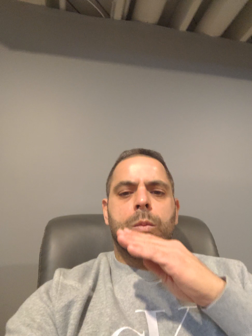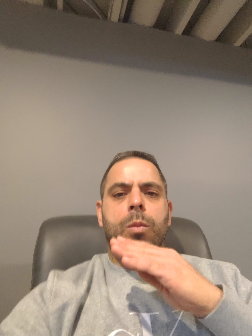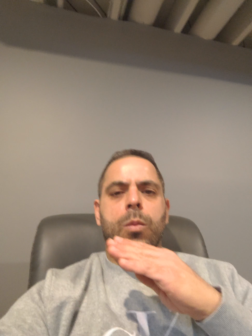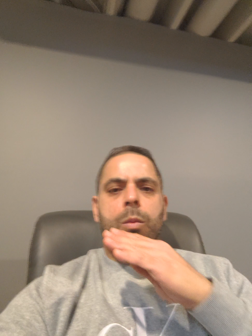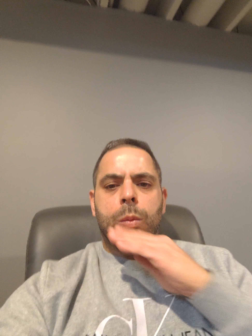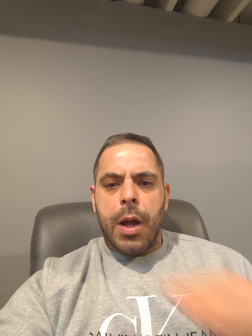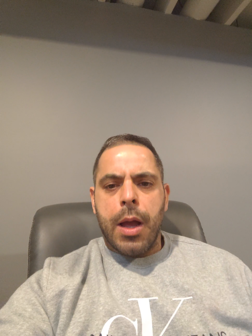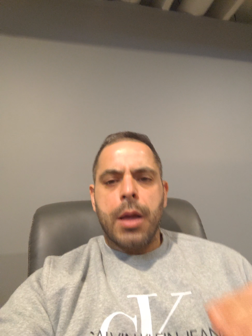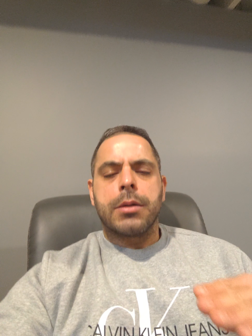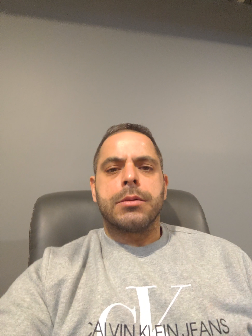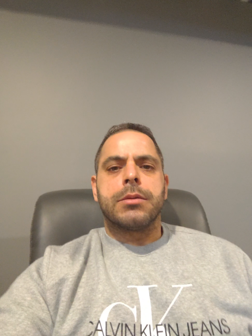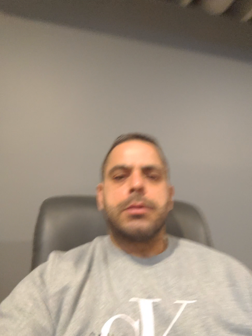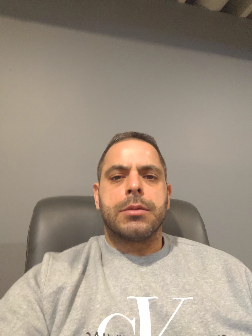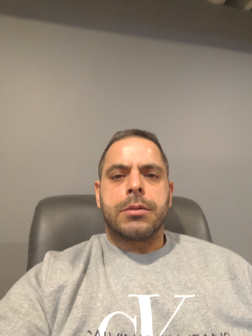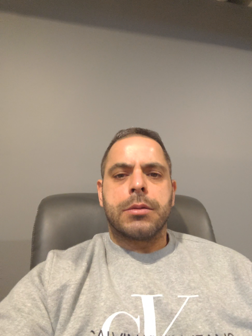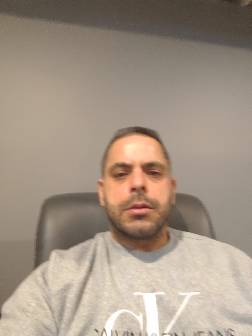quiet